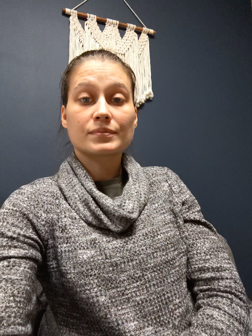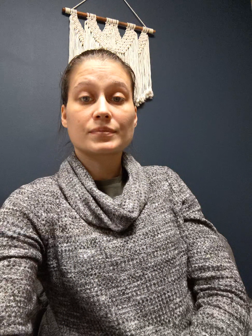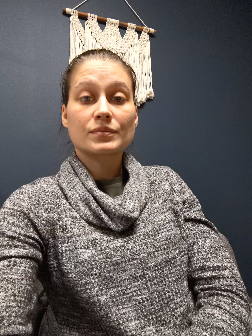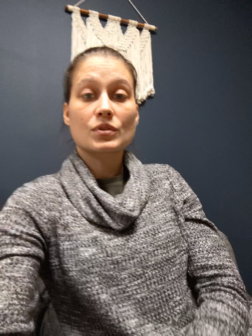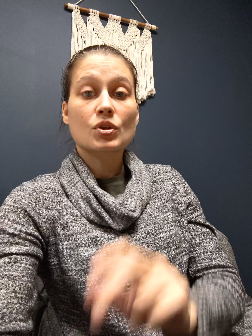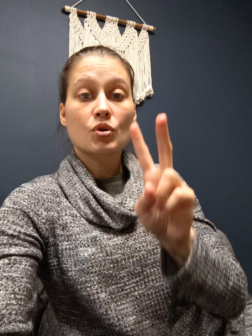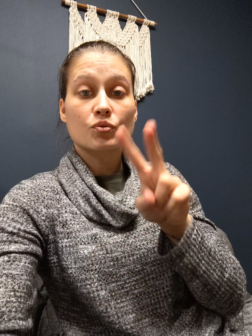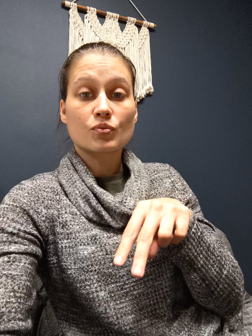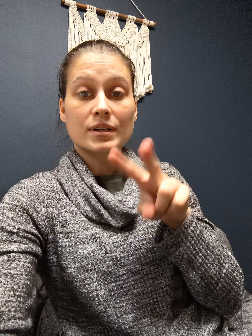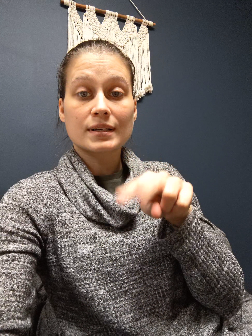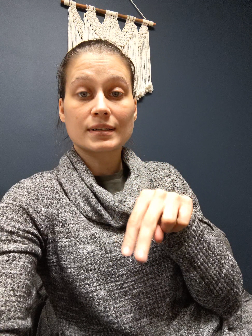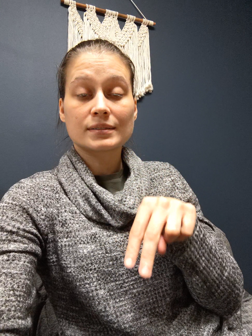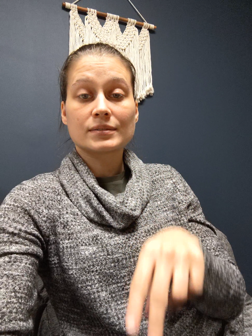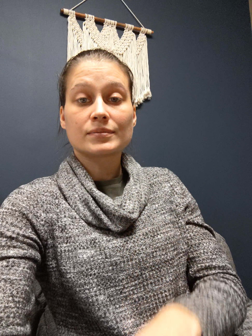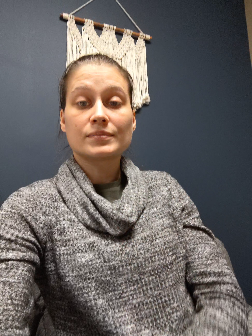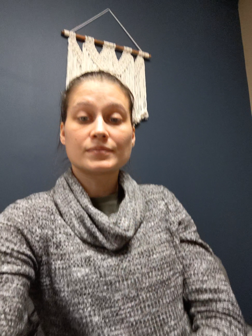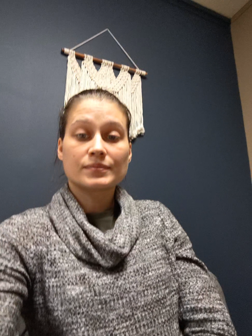read